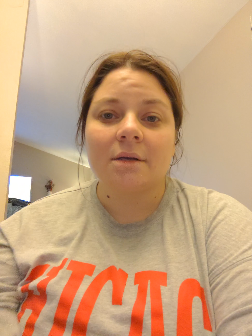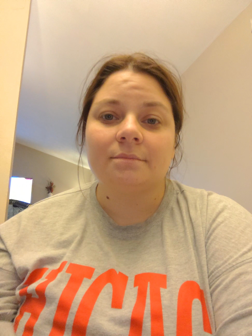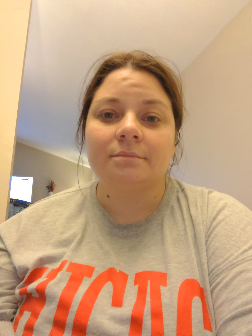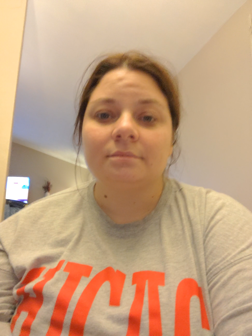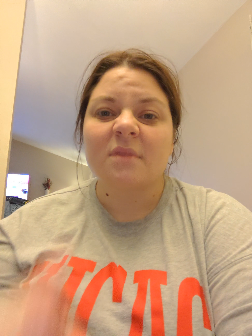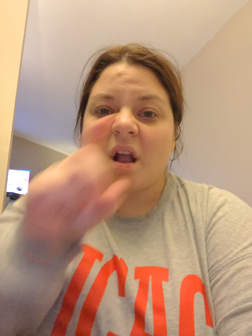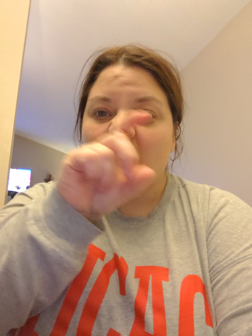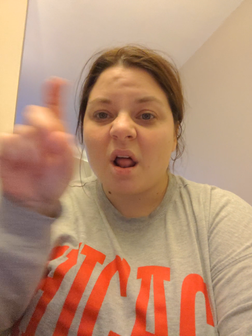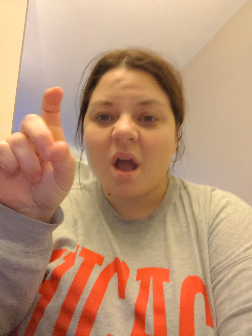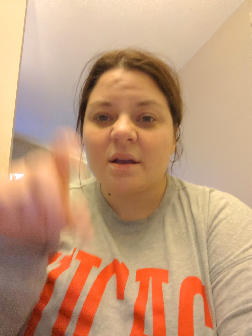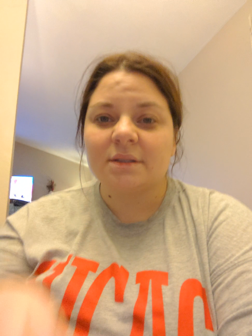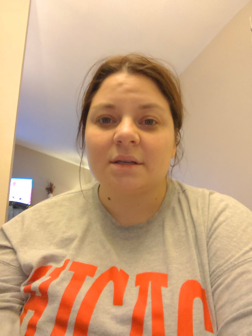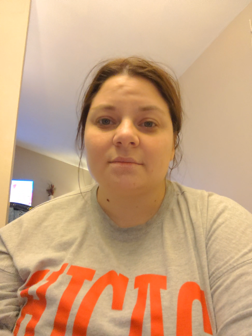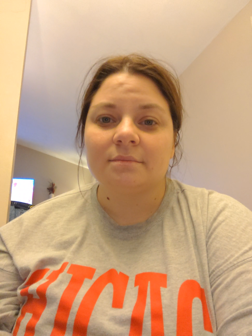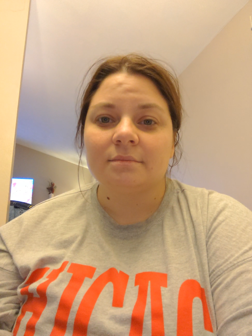closet